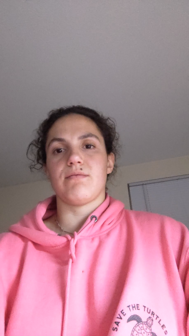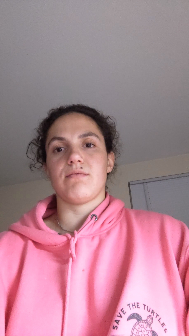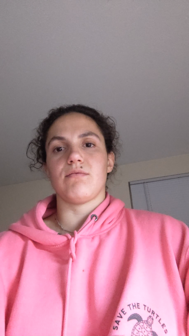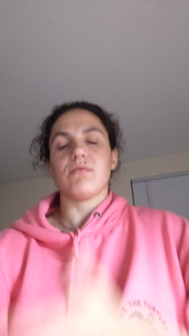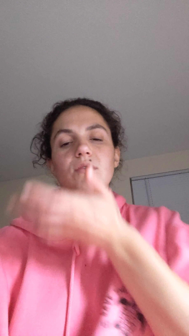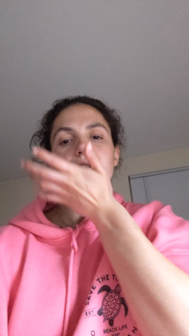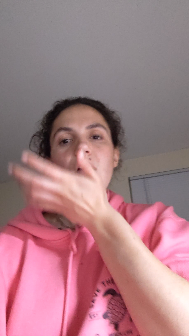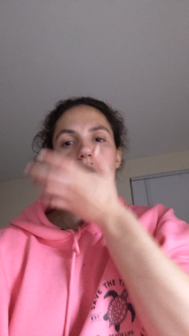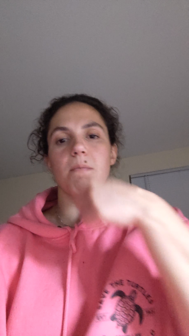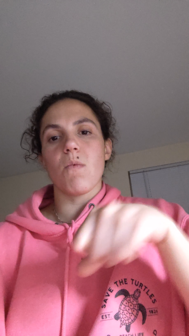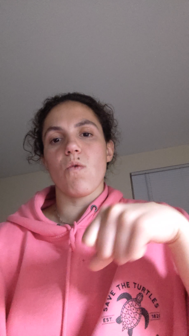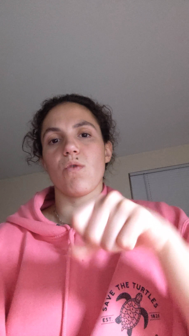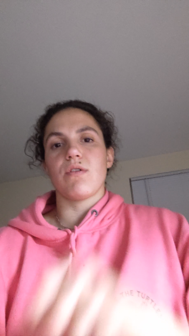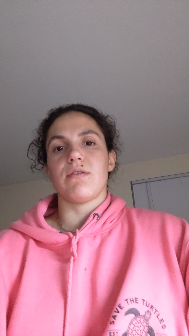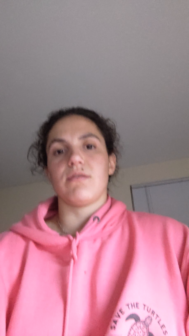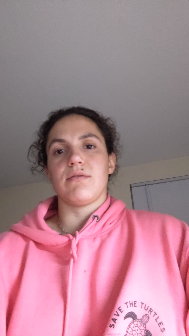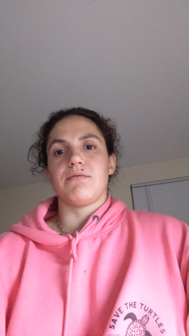lawn mower